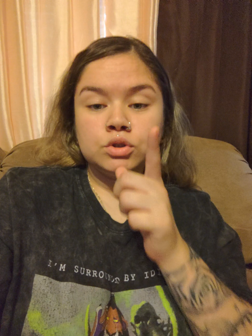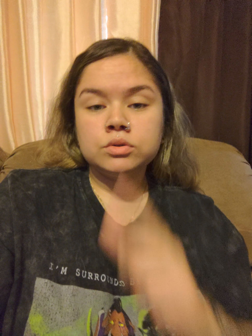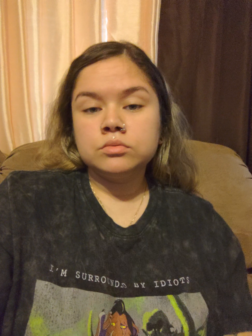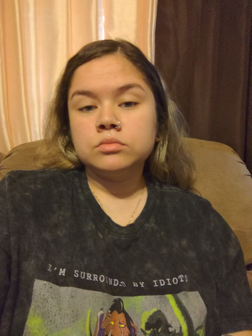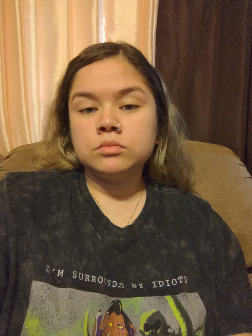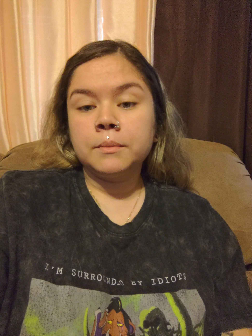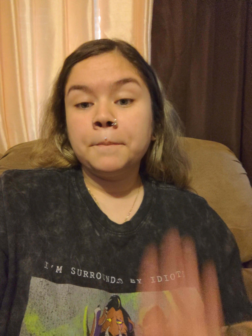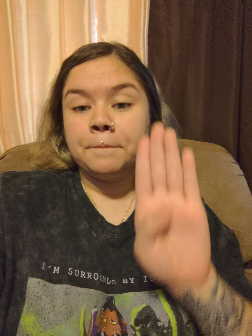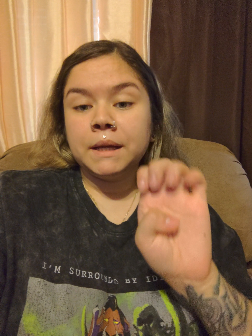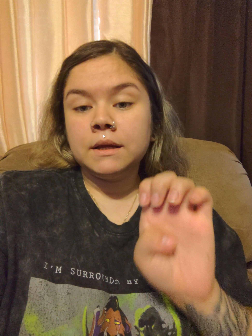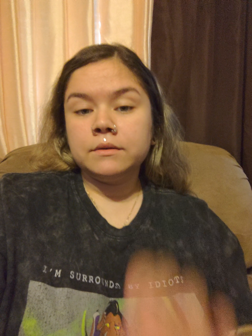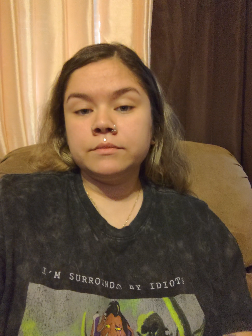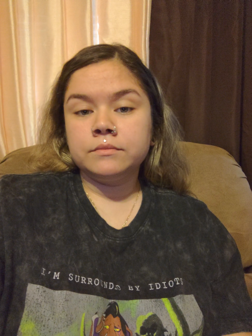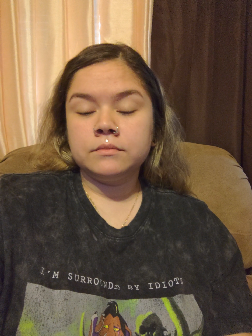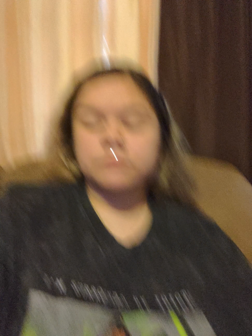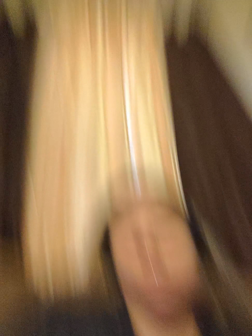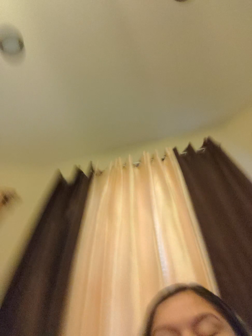be